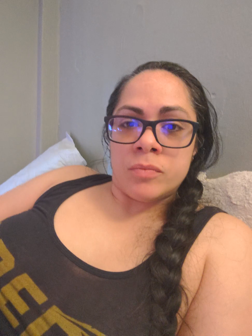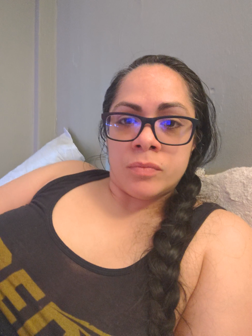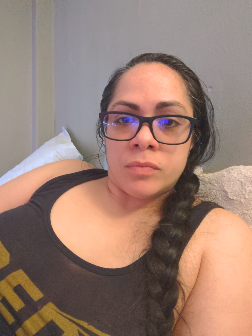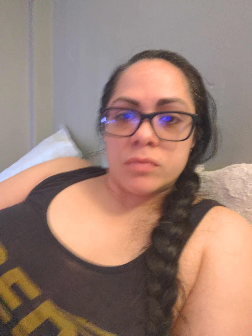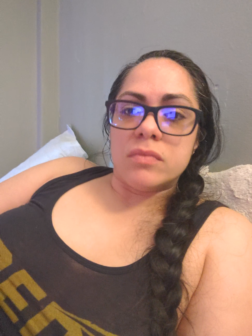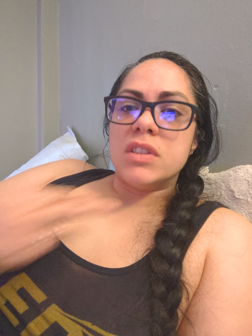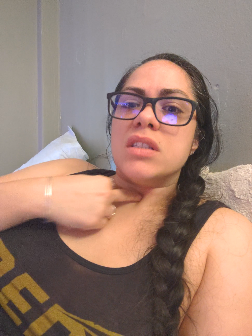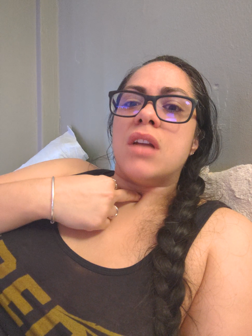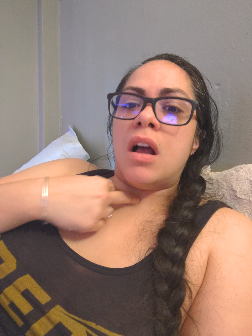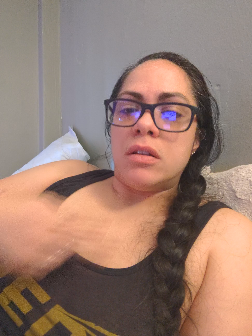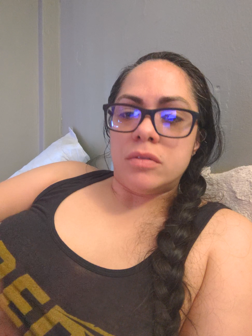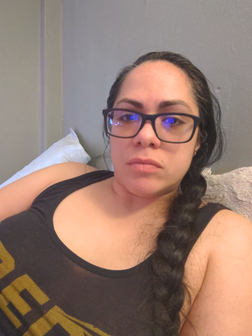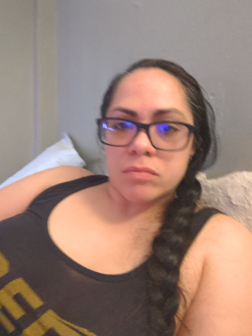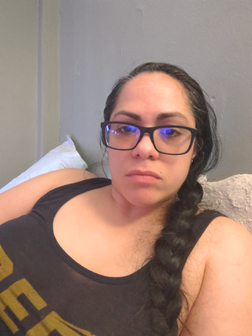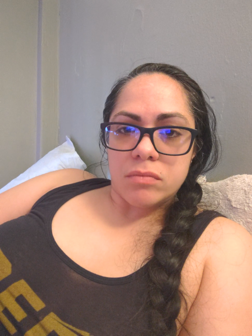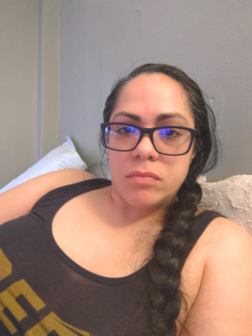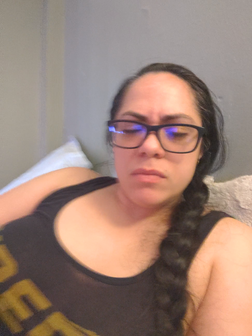stuck